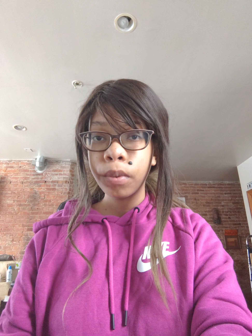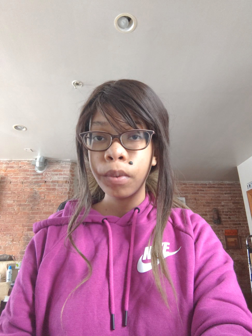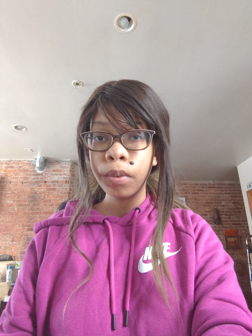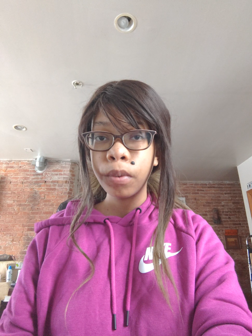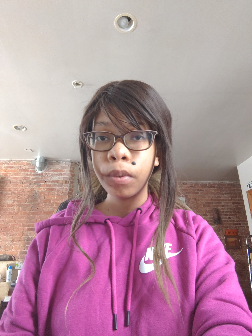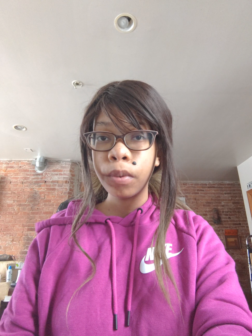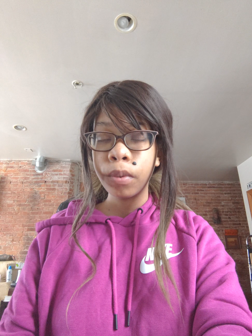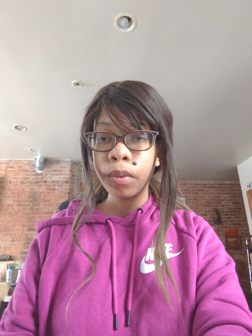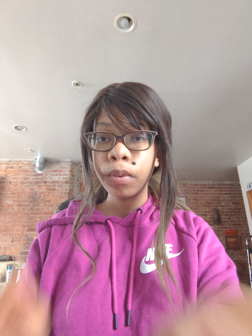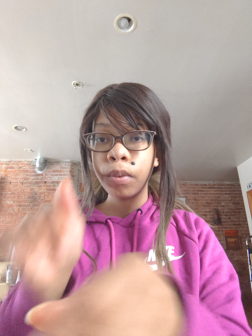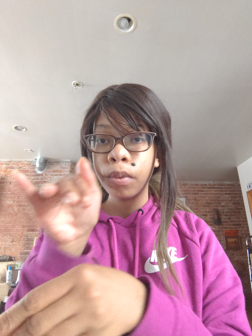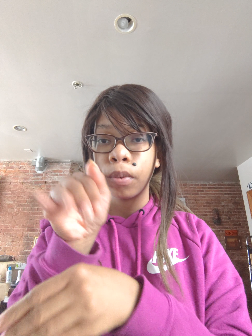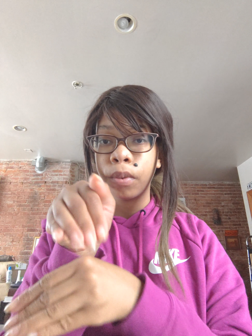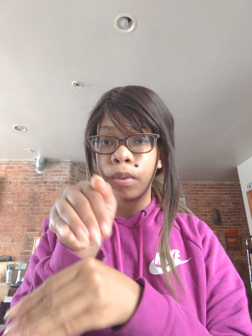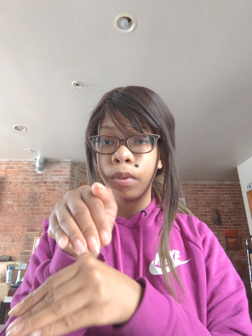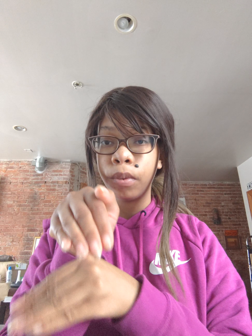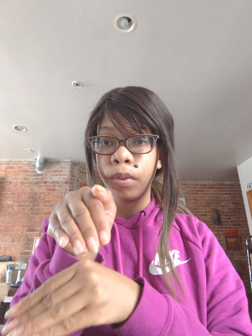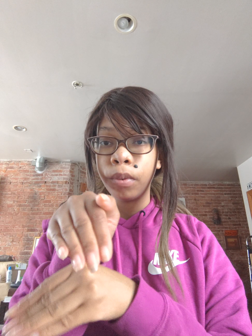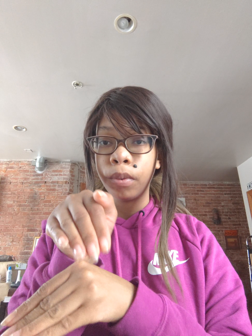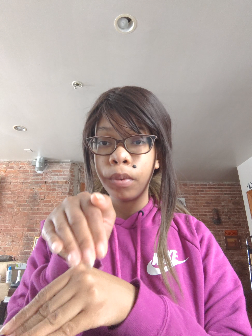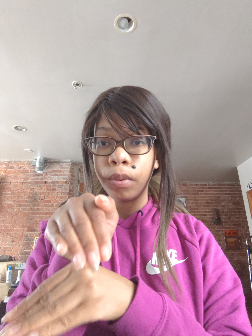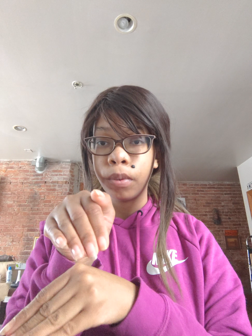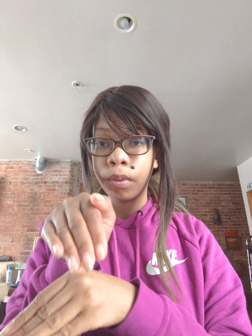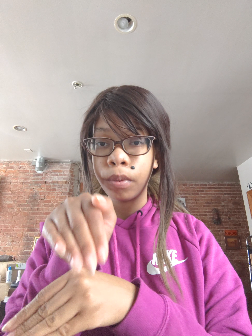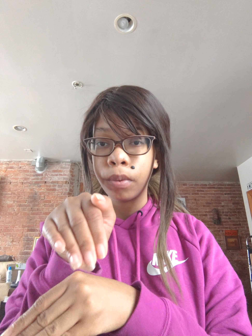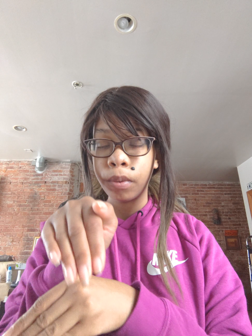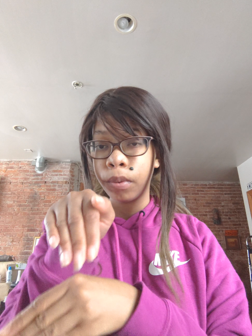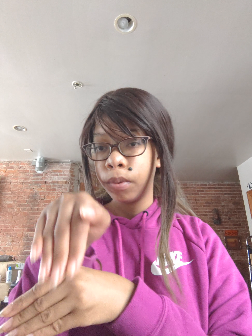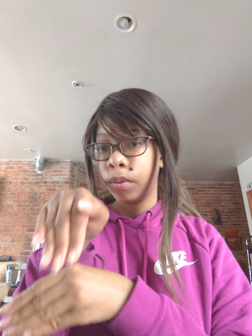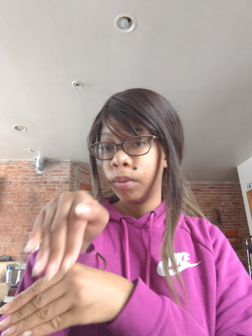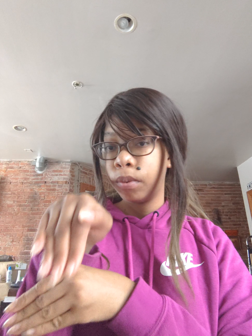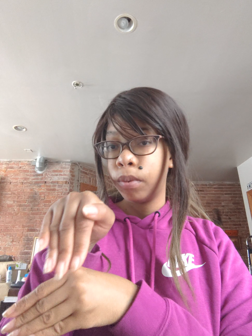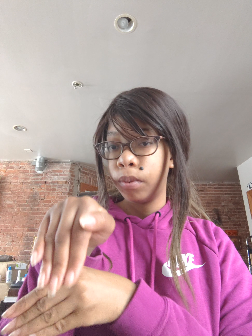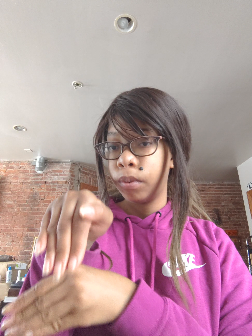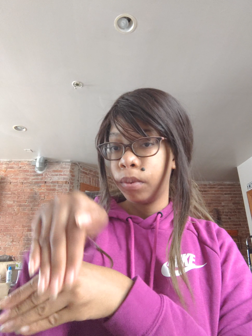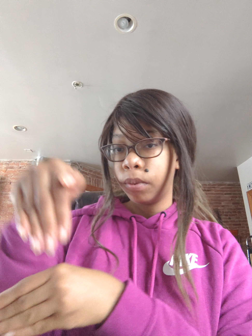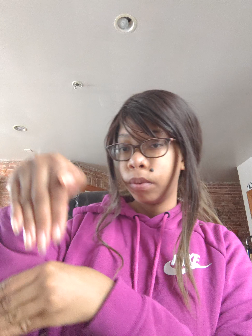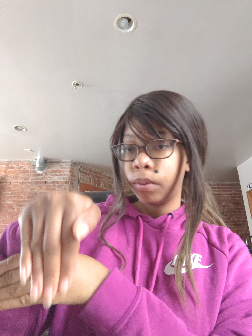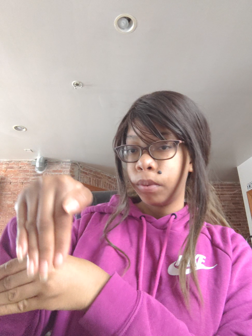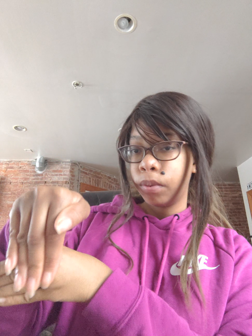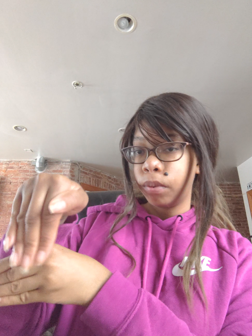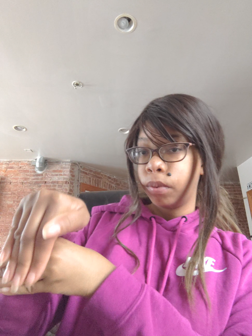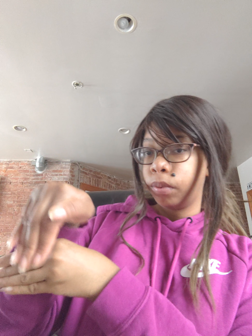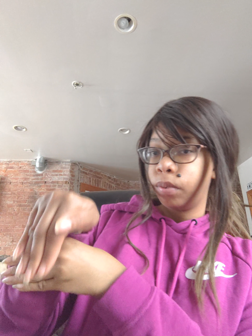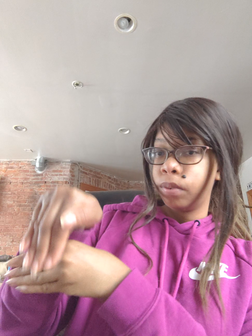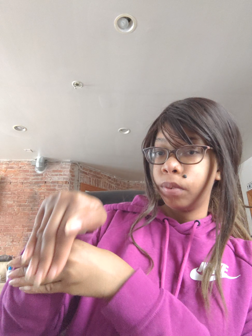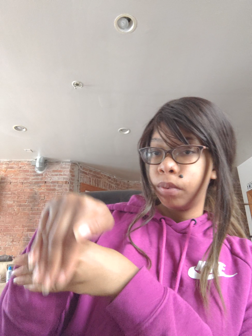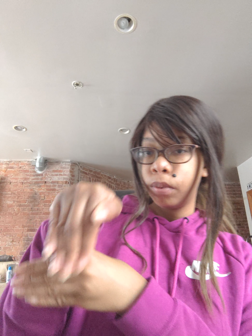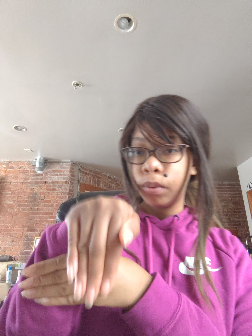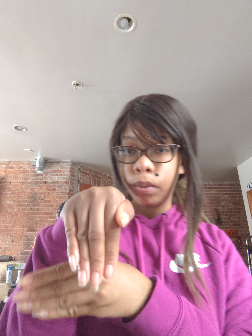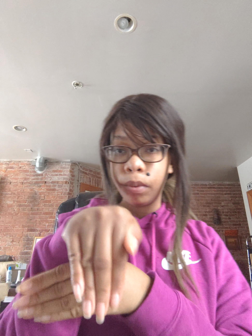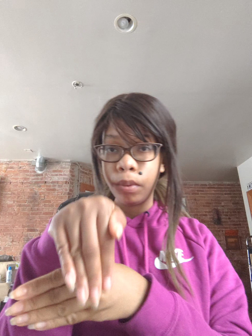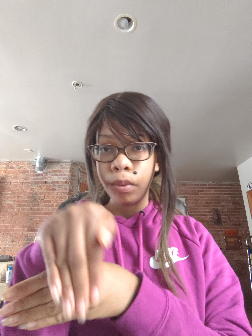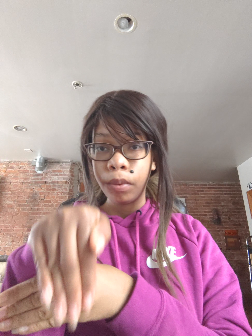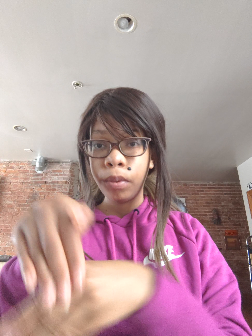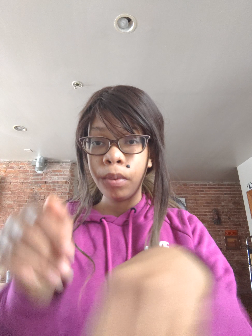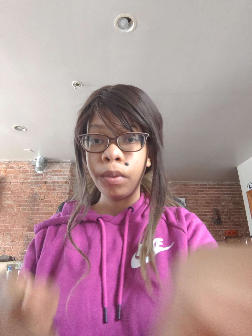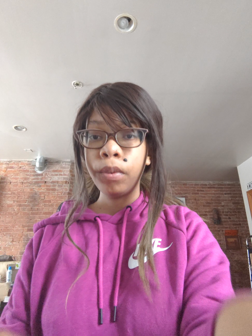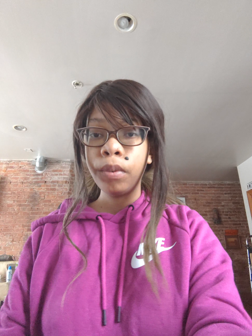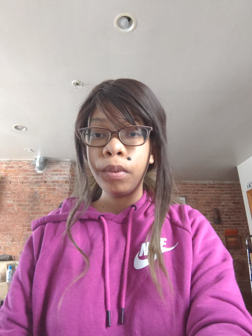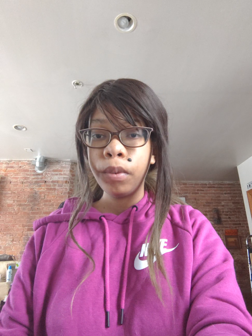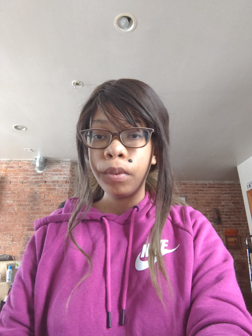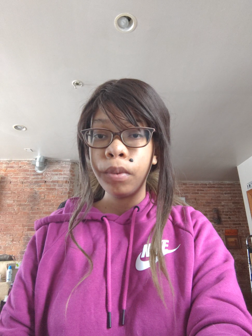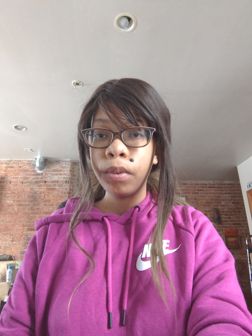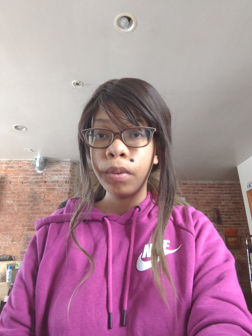night